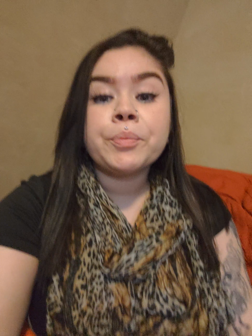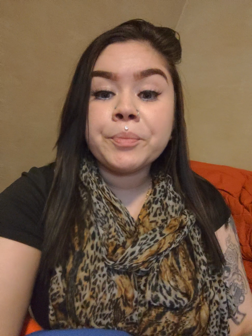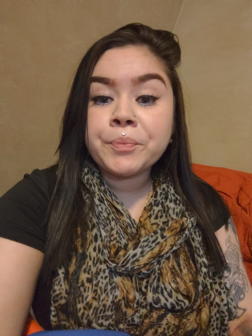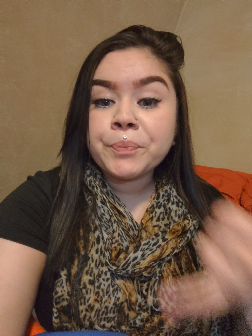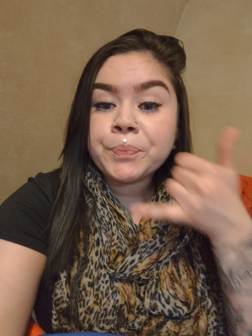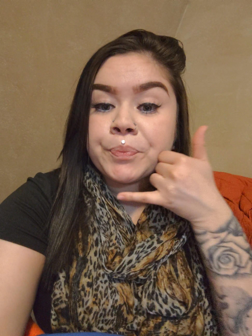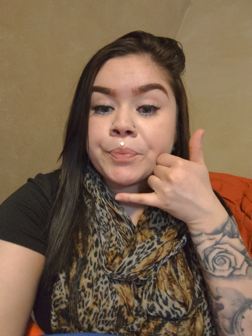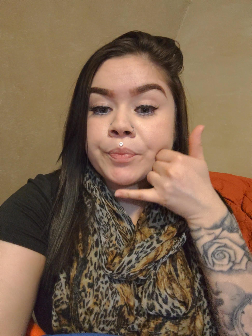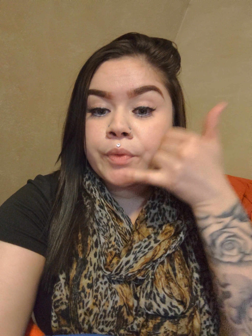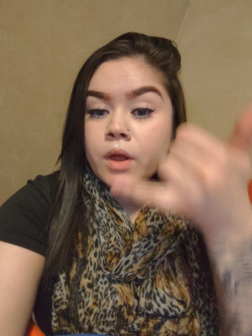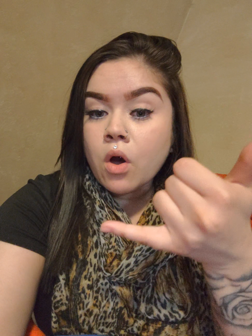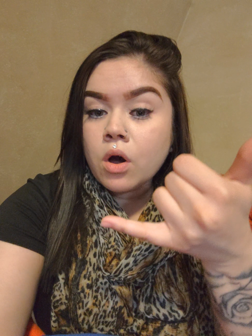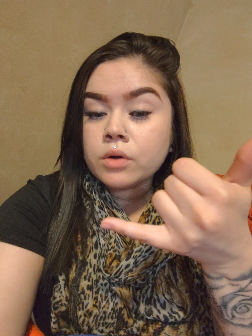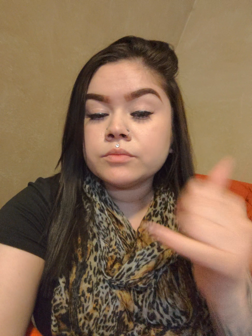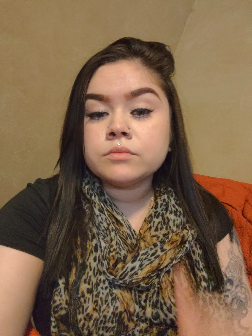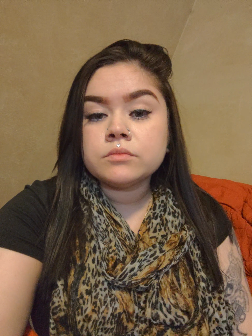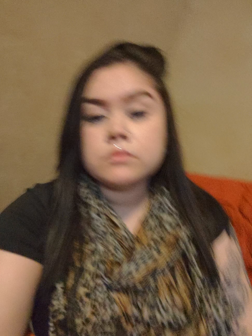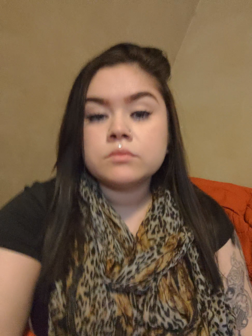call on the phone